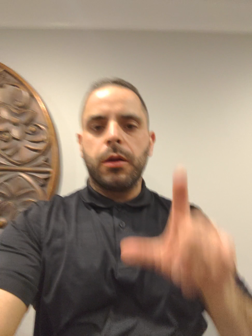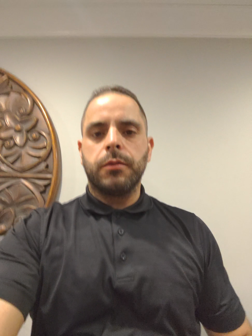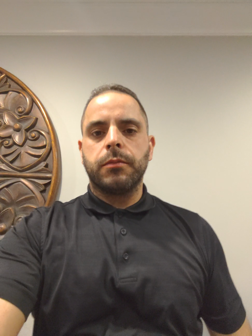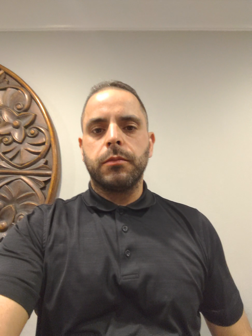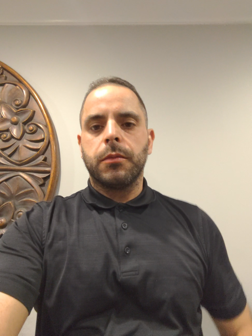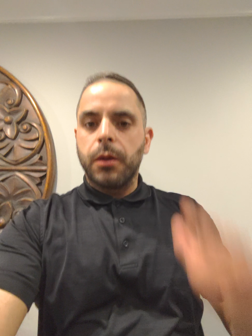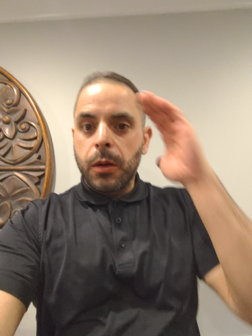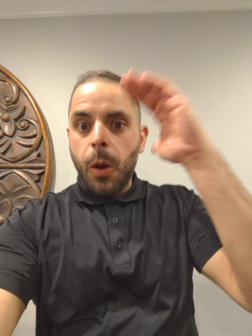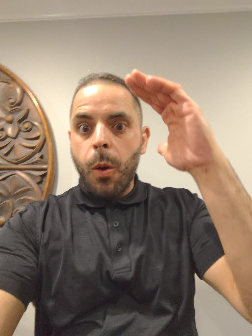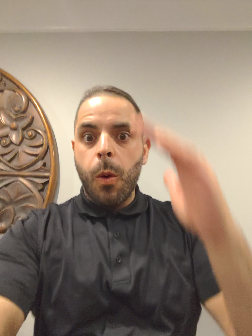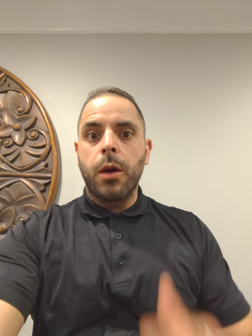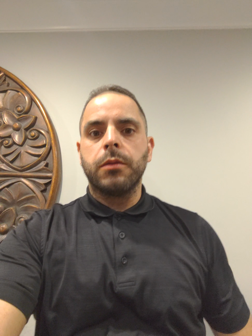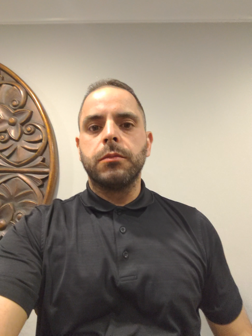hello